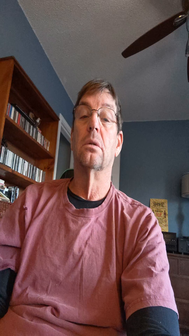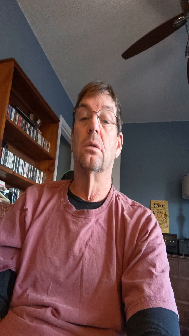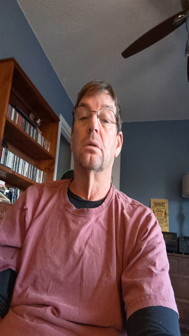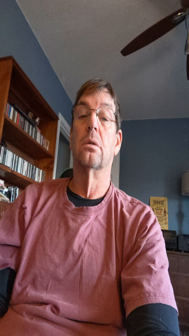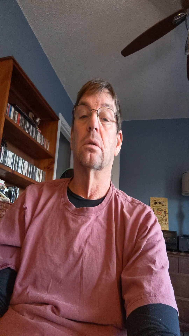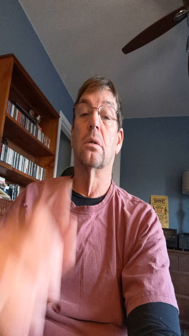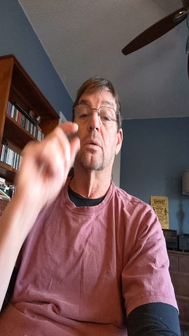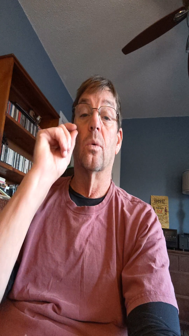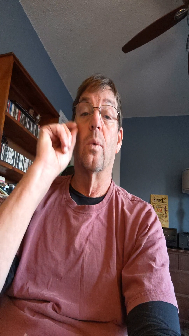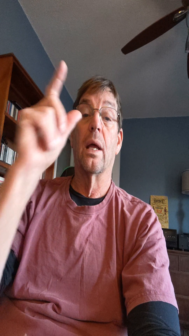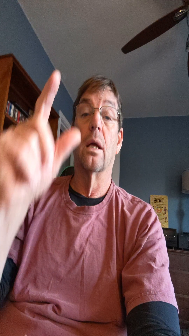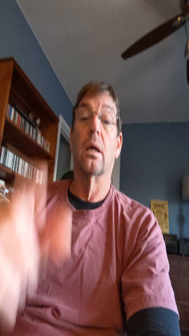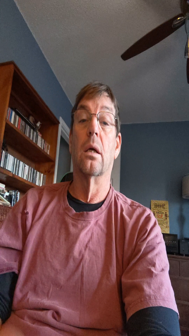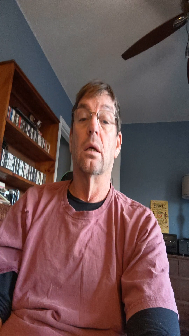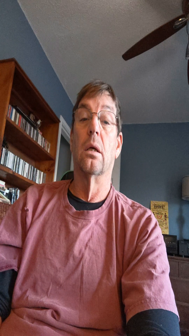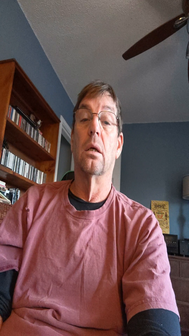awake